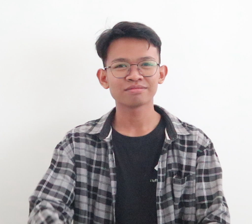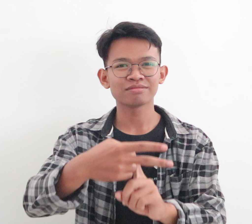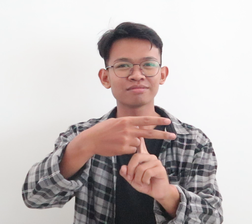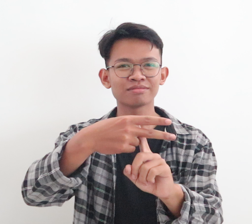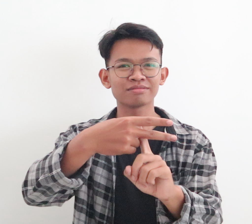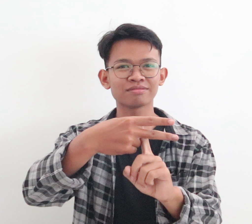F